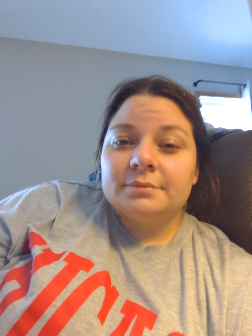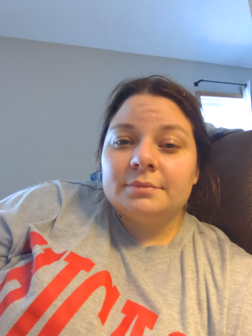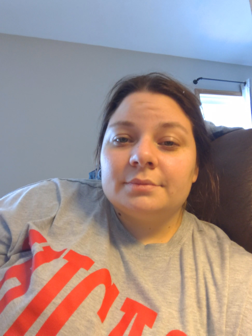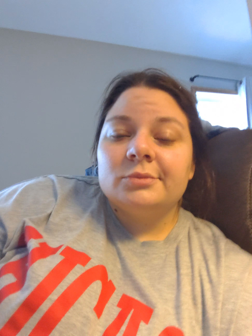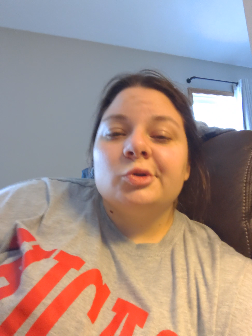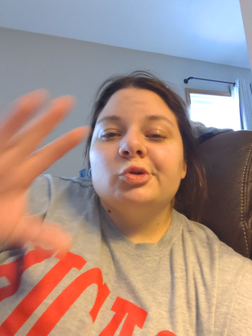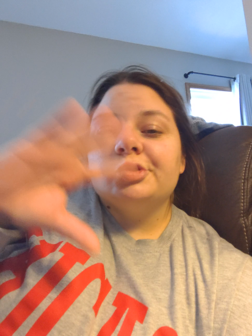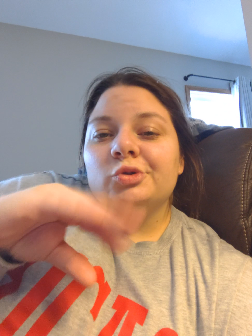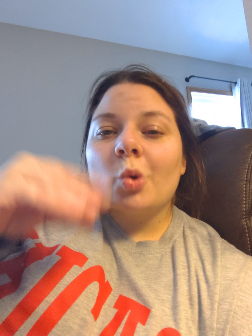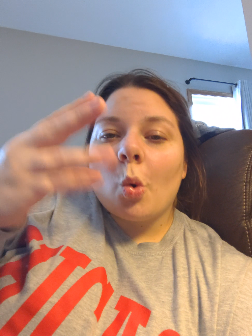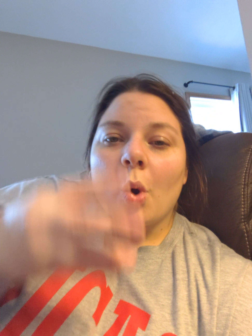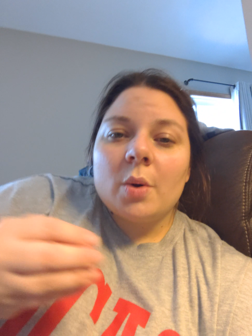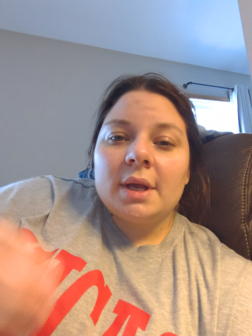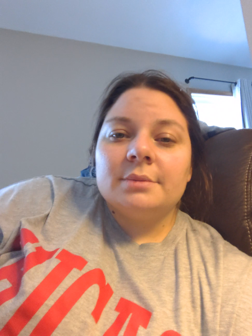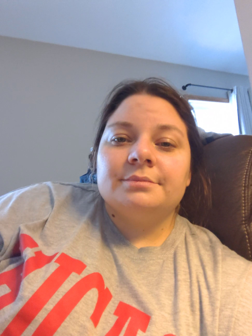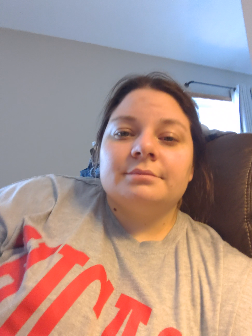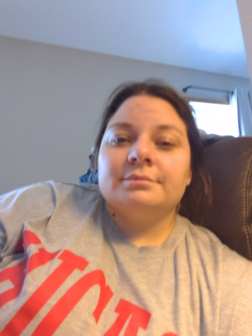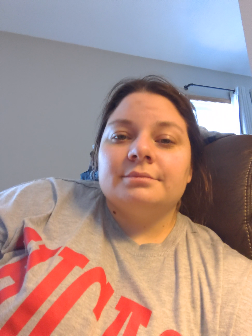story